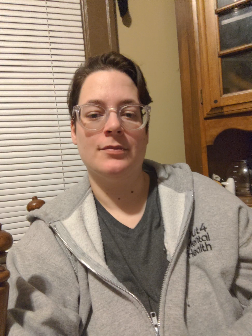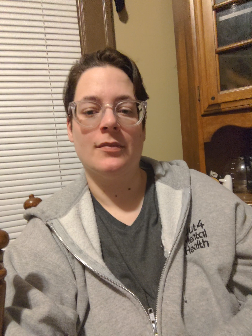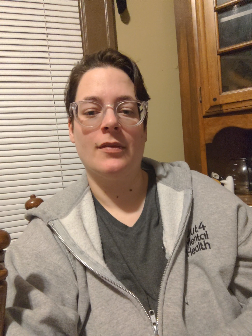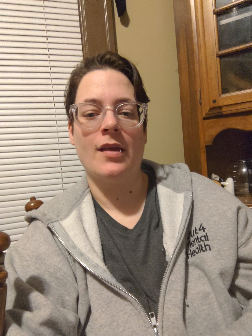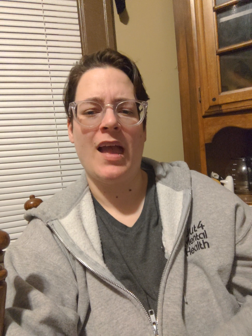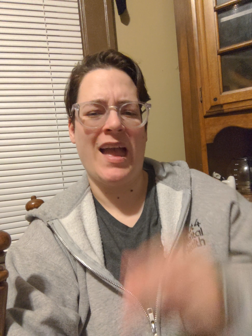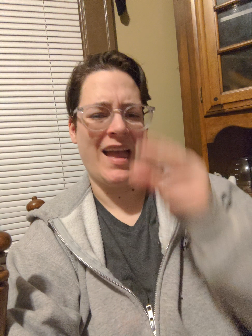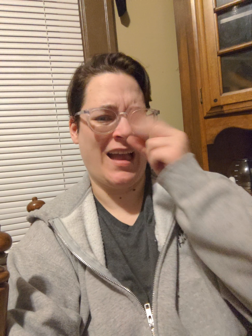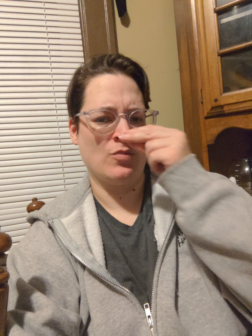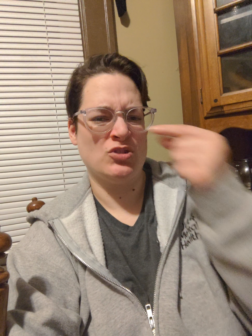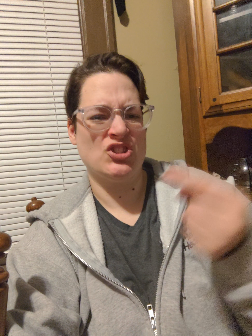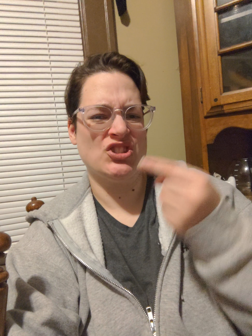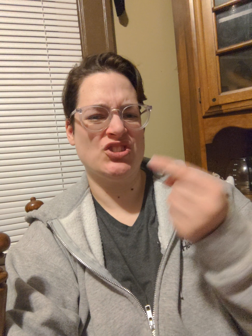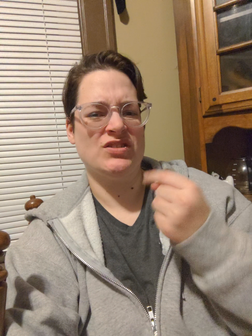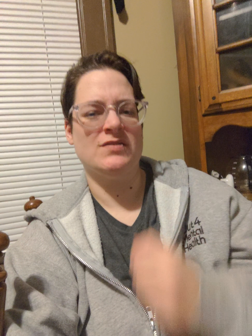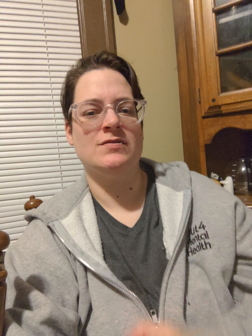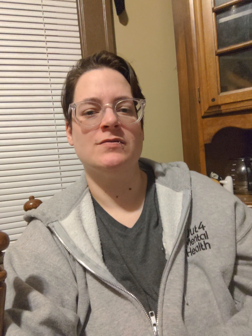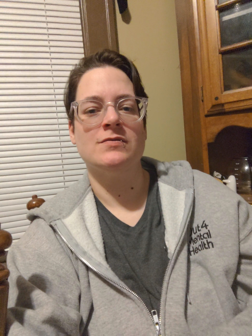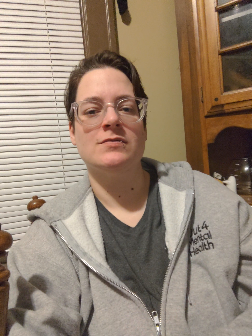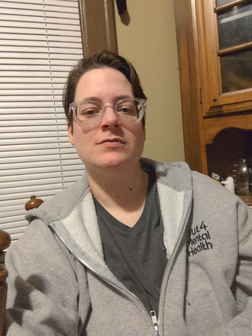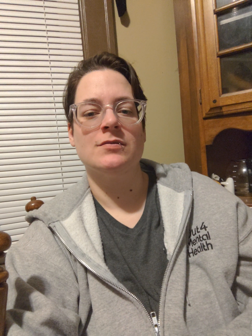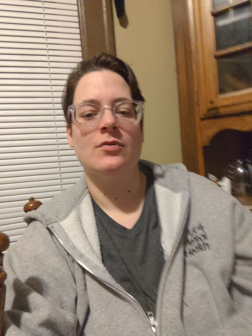owie